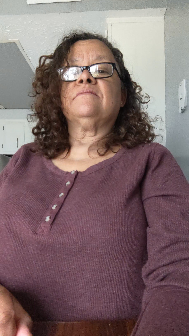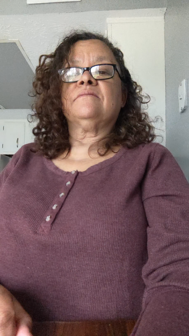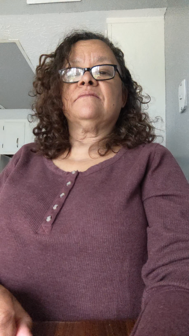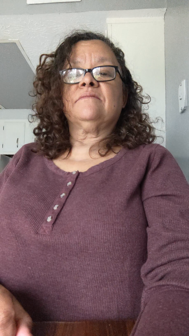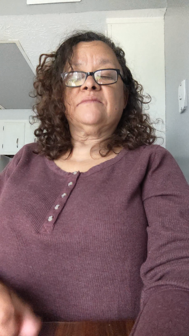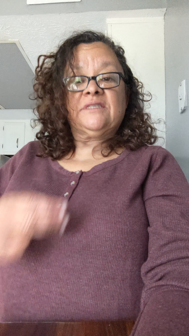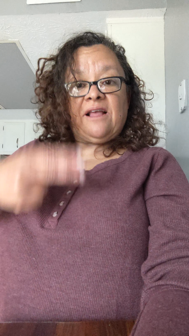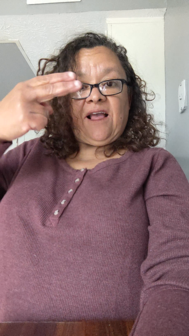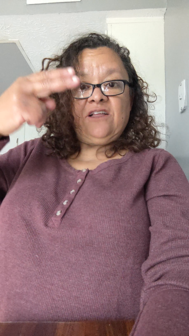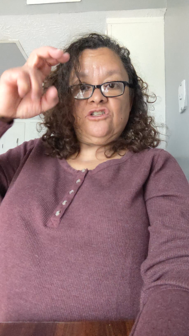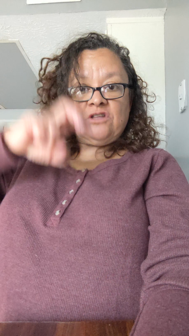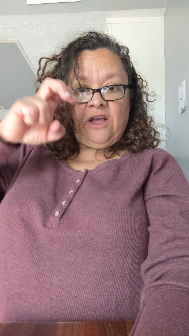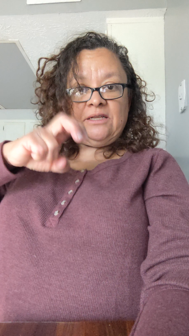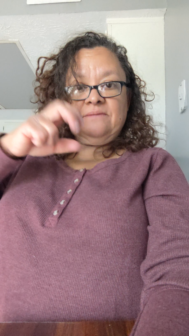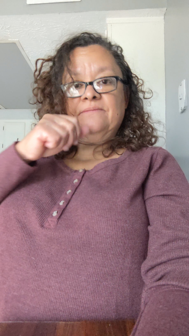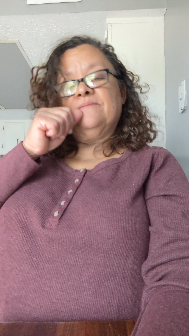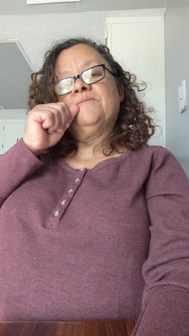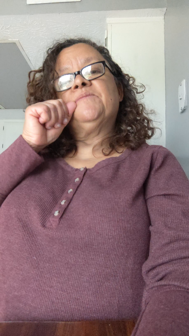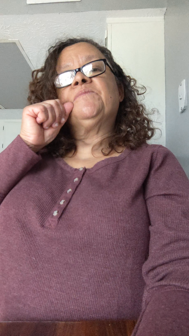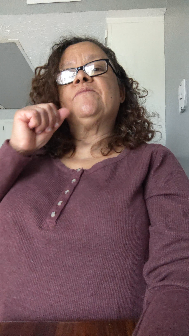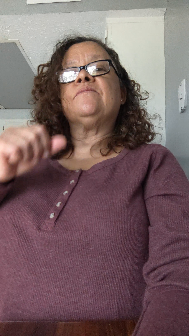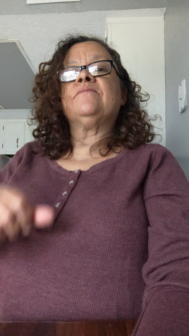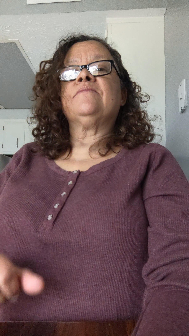high chair